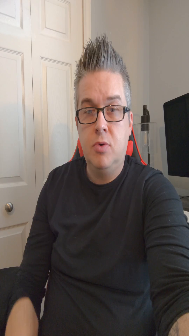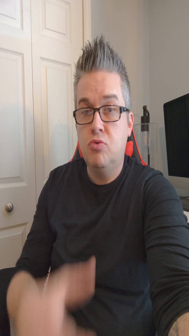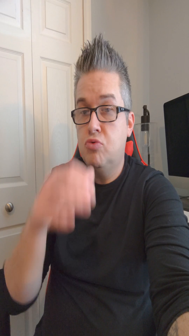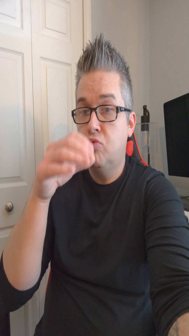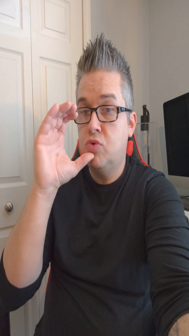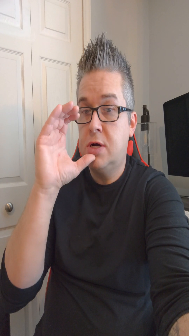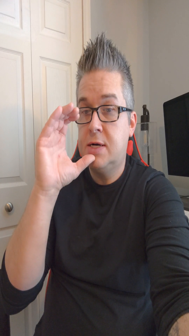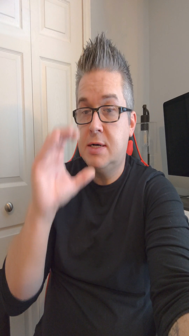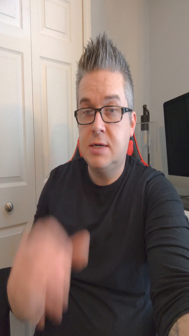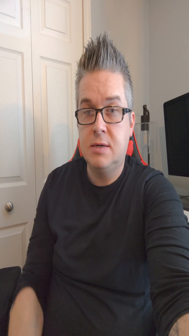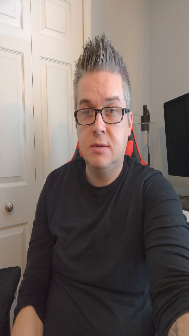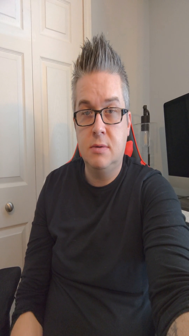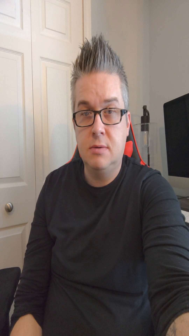drink